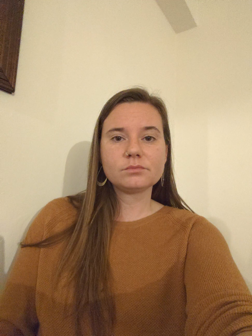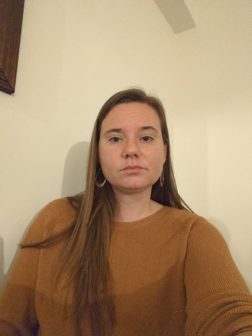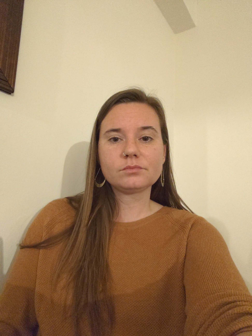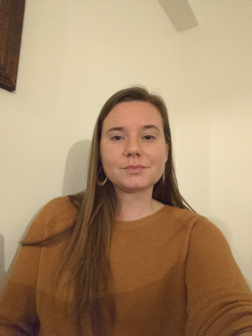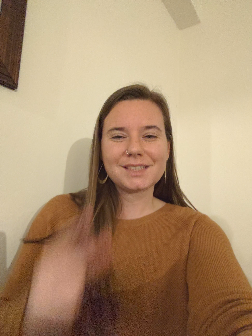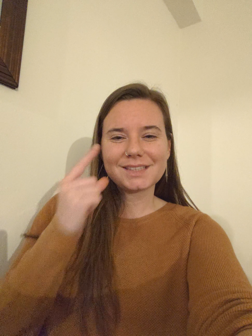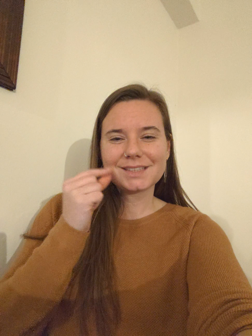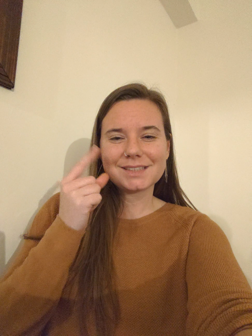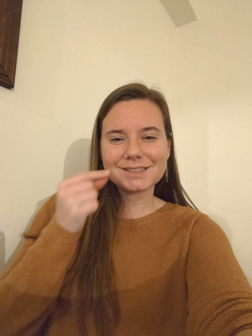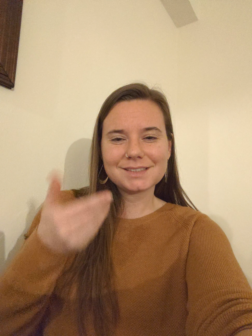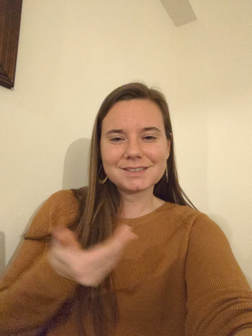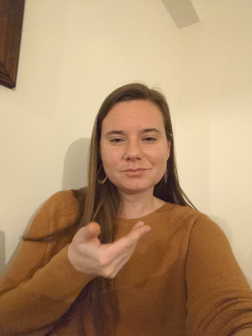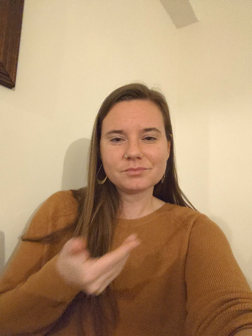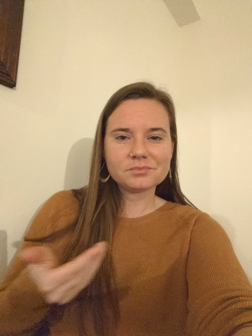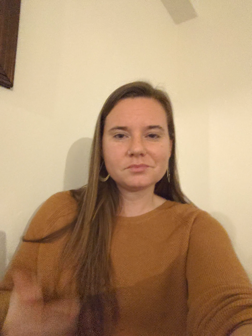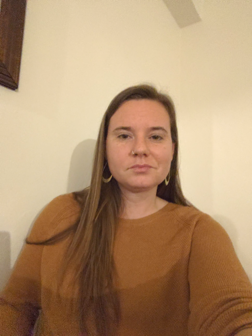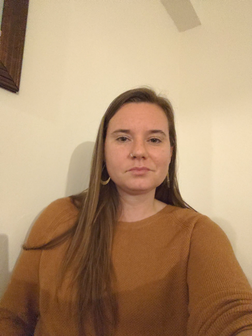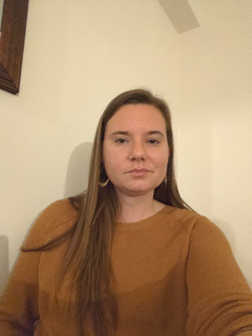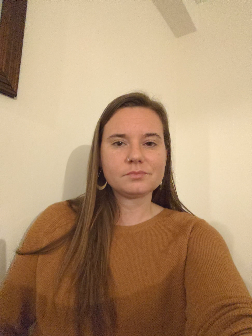kitty